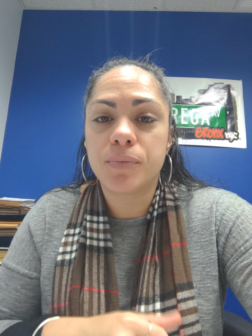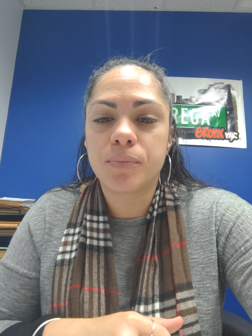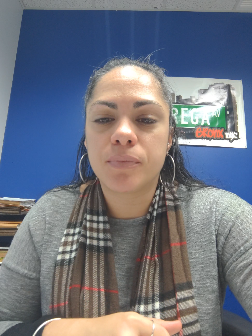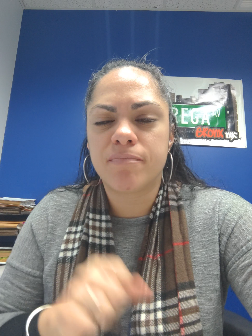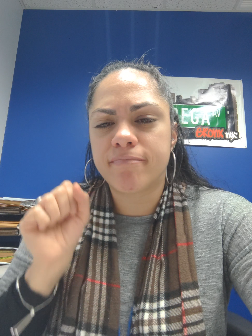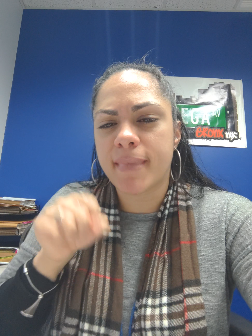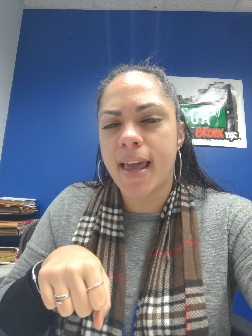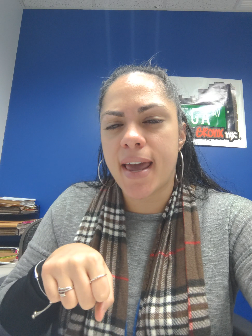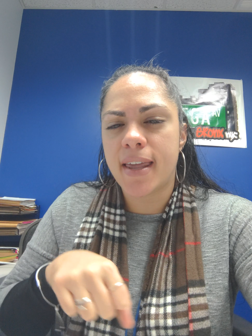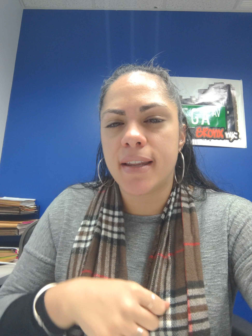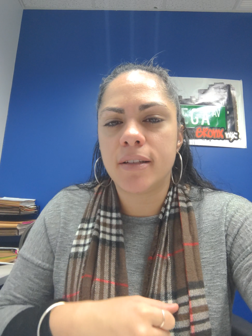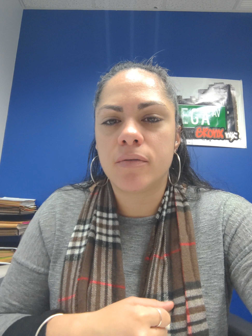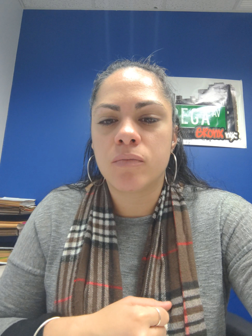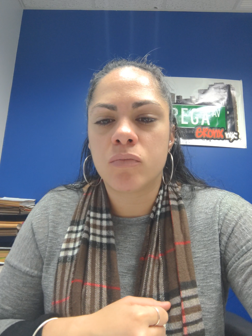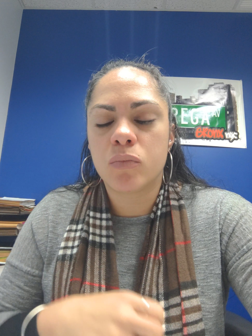can